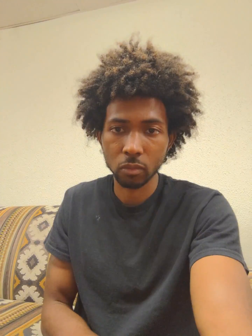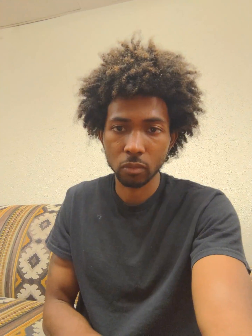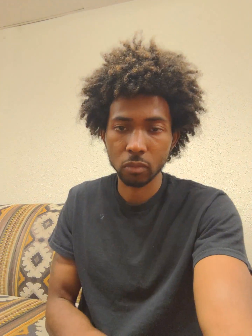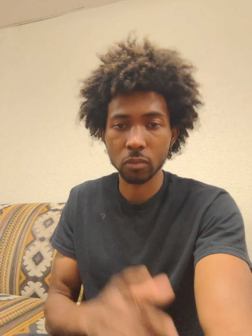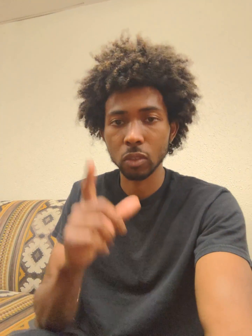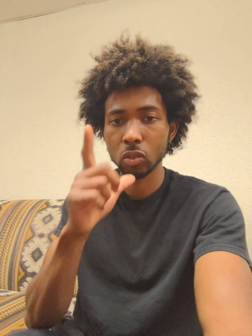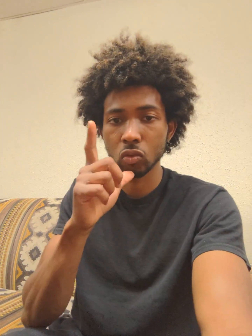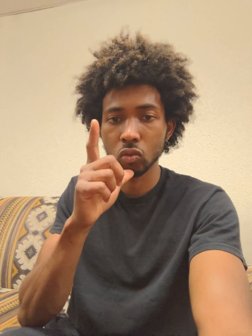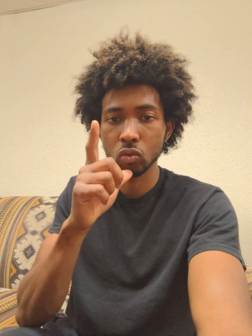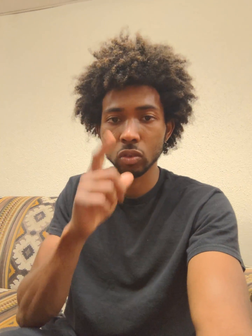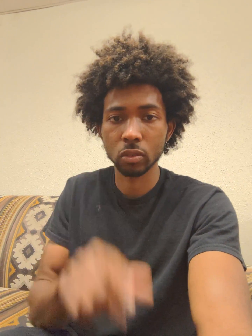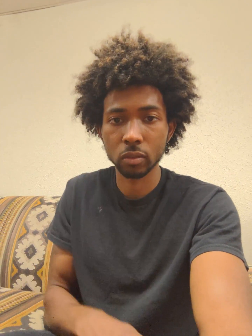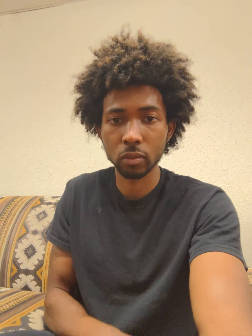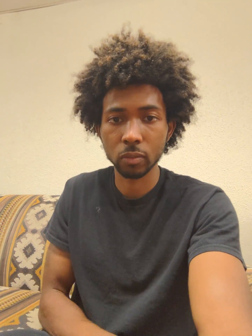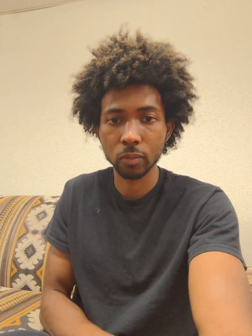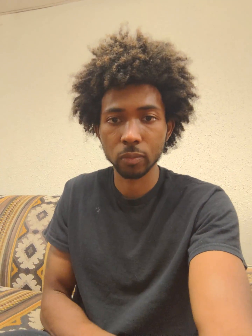lunch